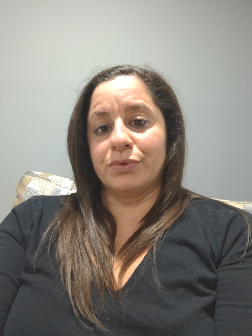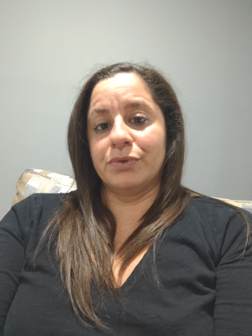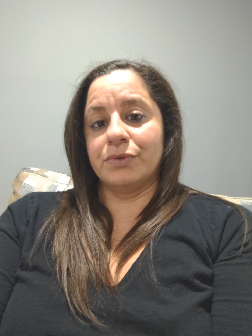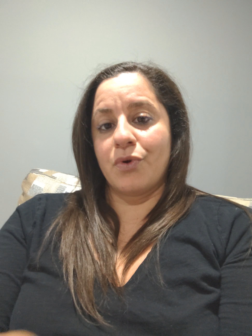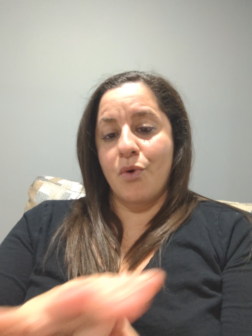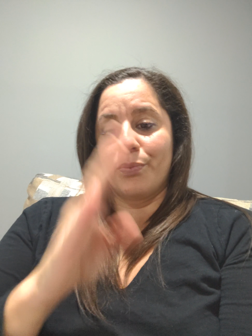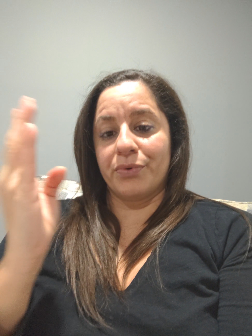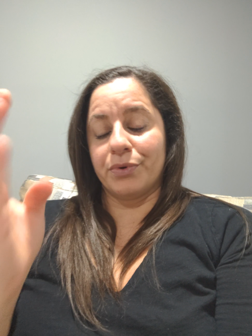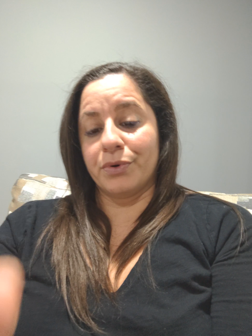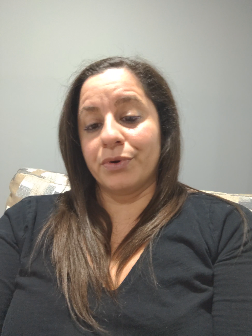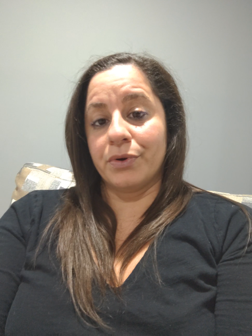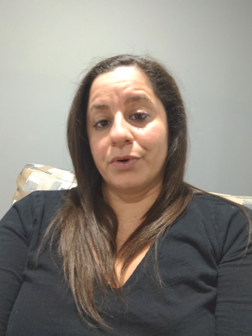open